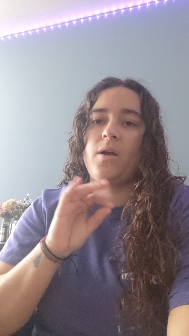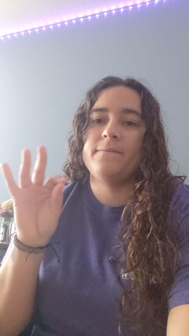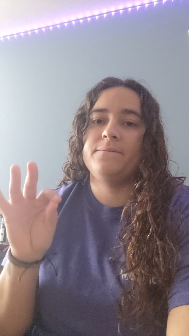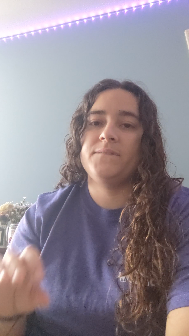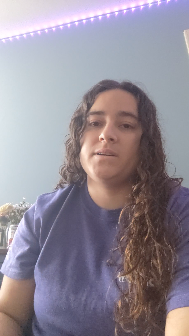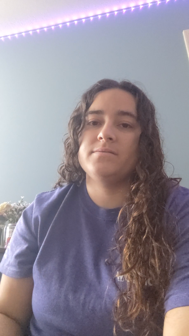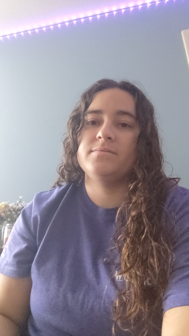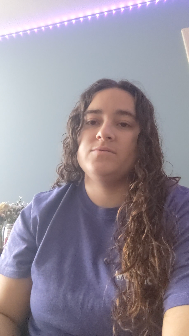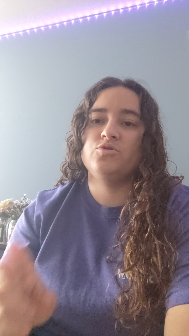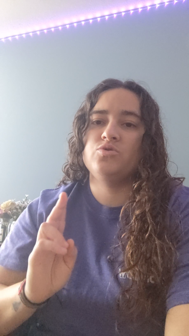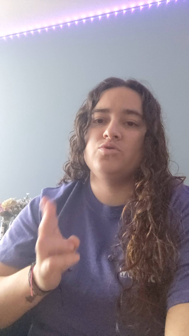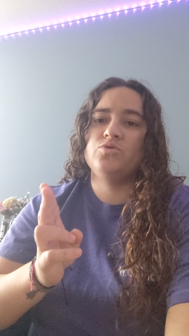hurry